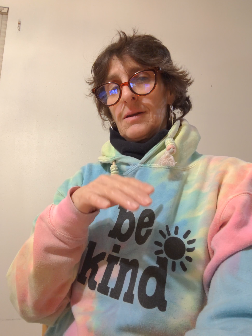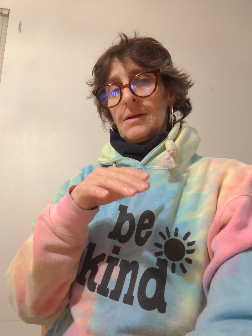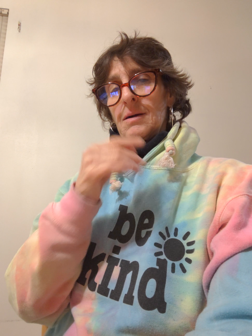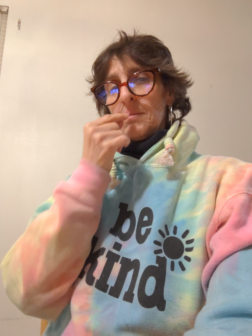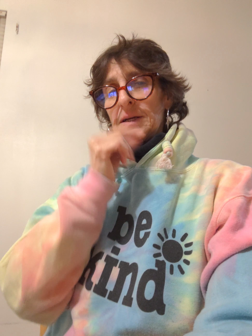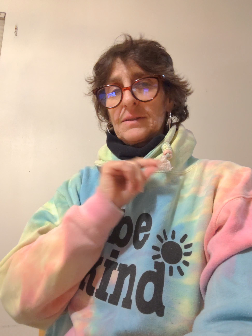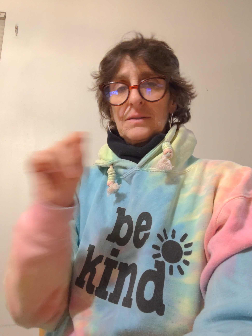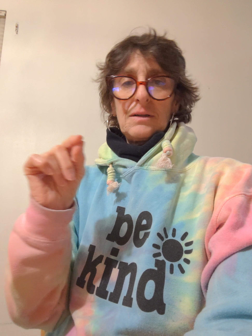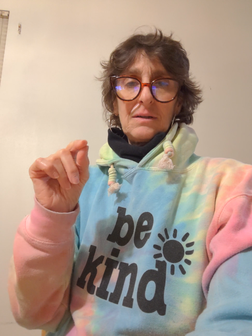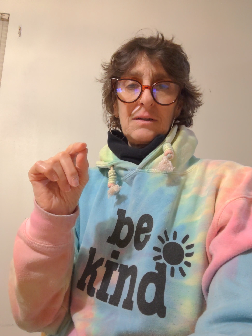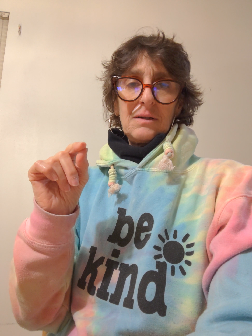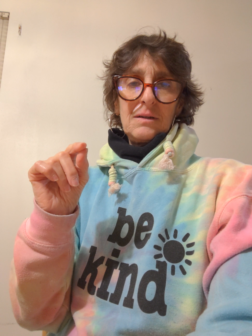pencil